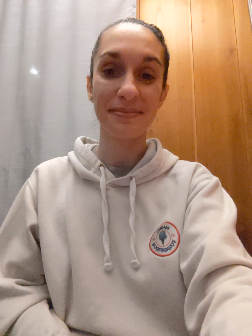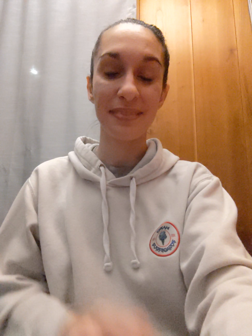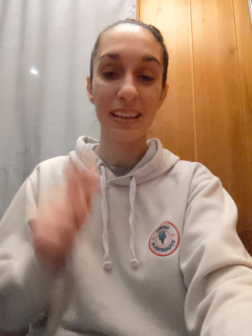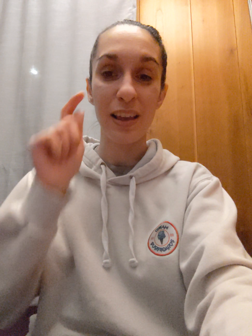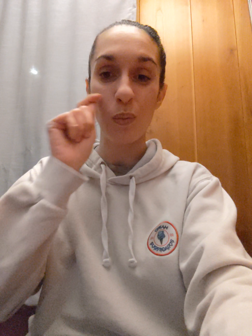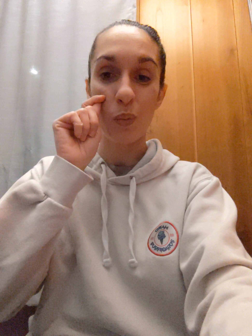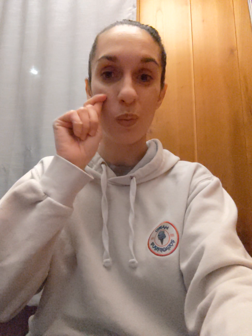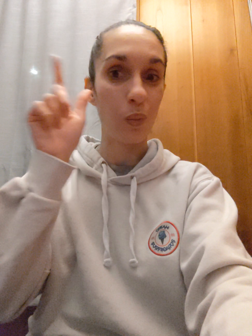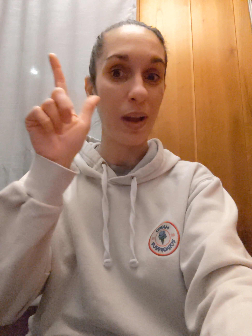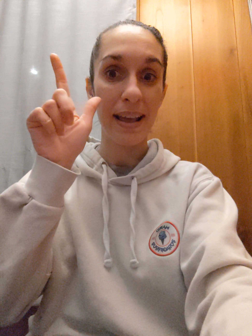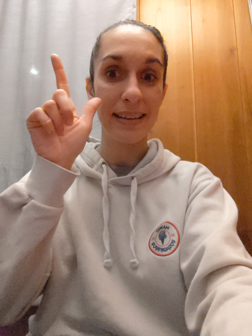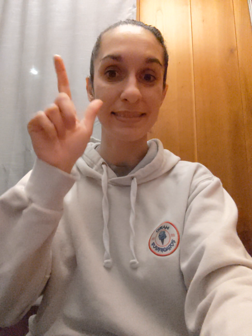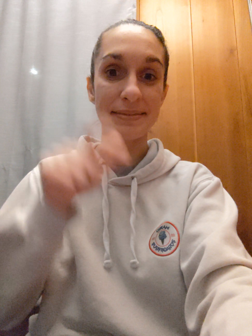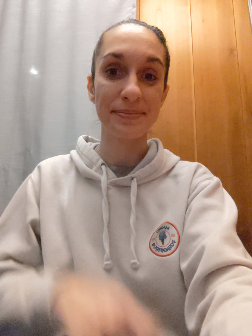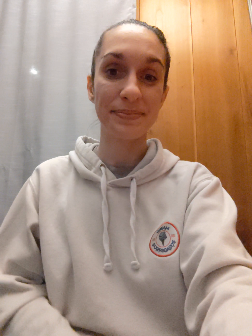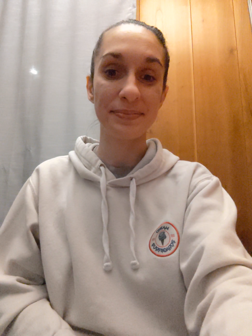awake